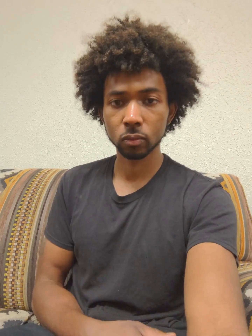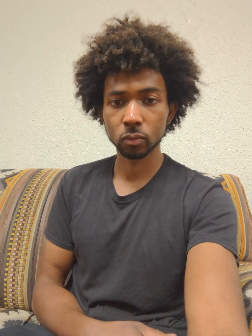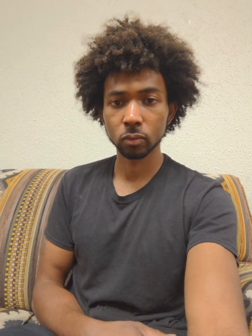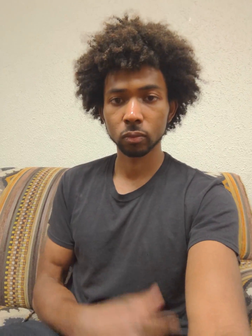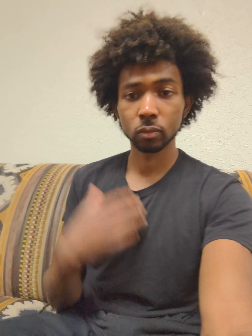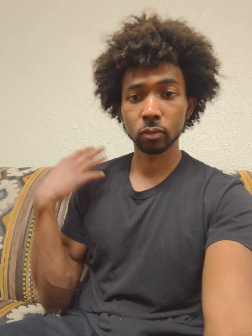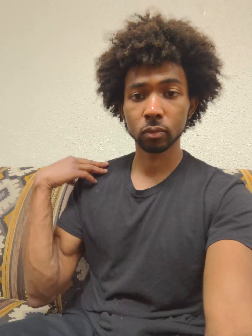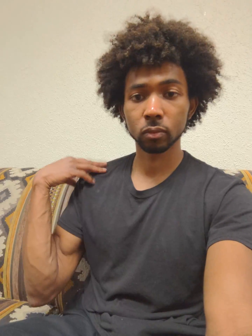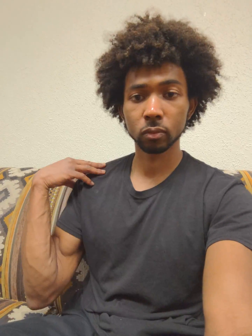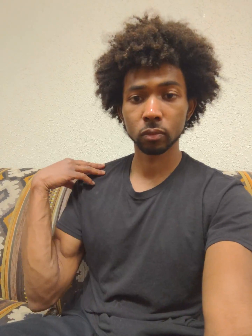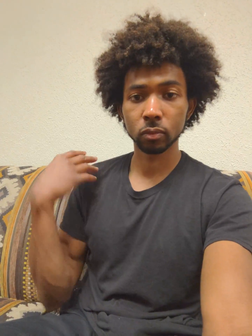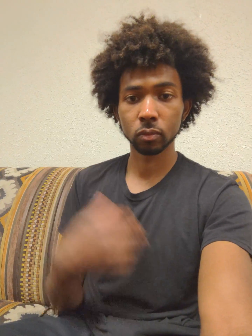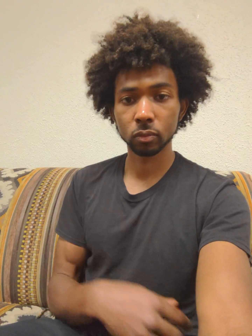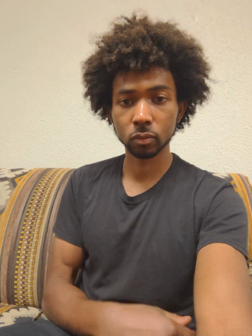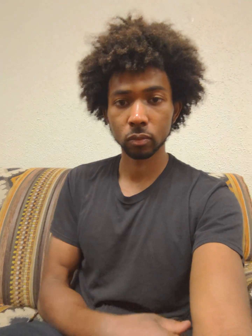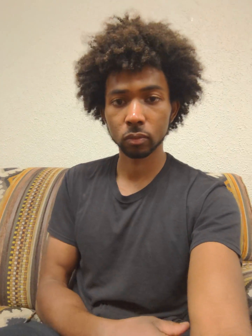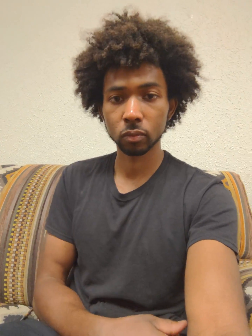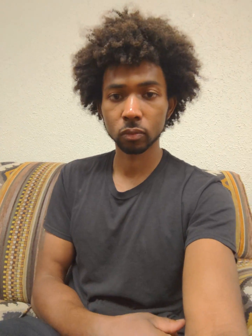shoulder